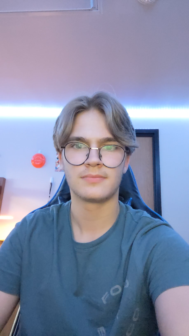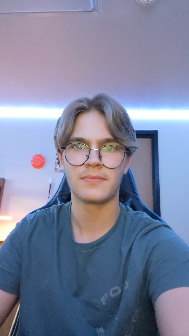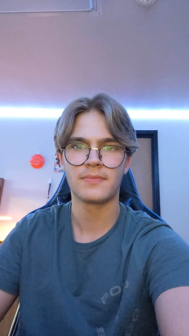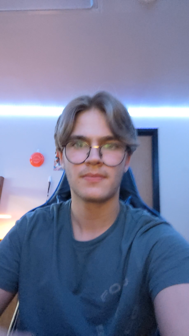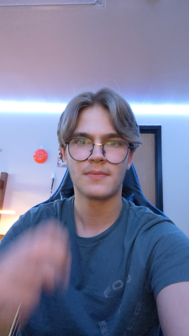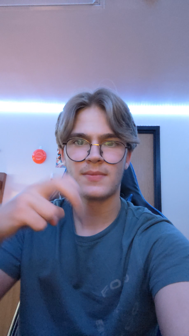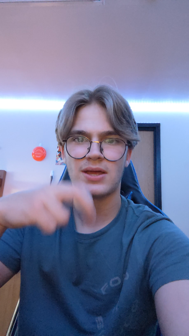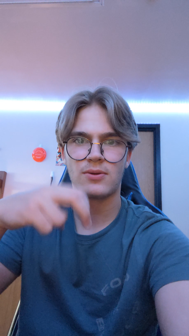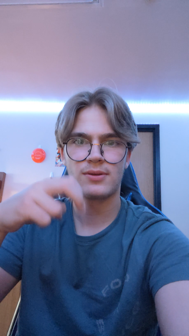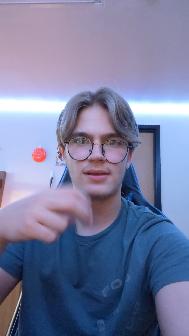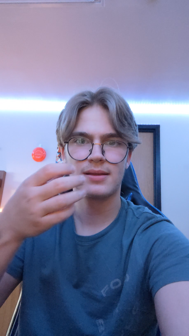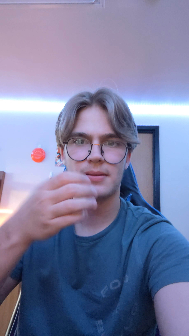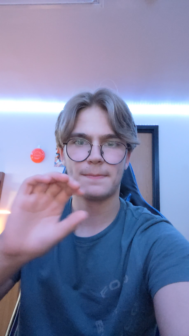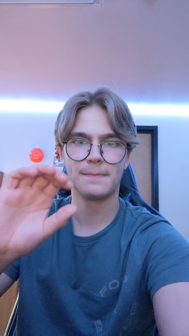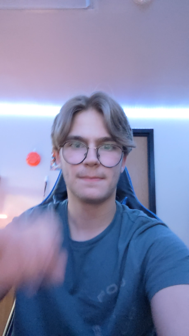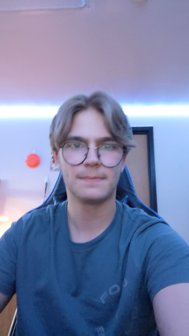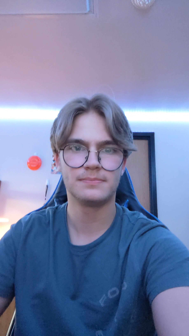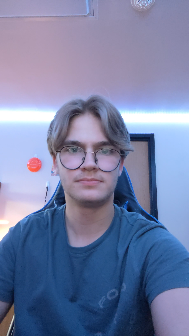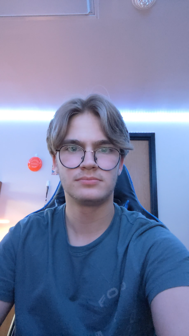potato chip